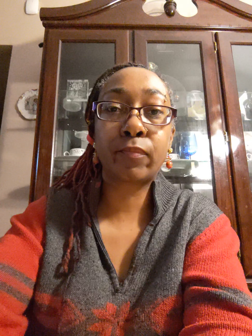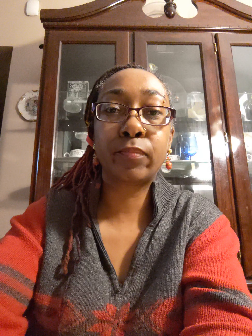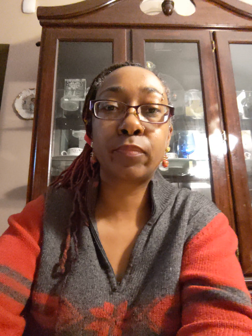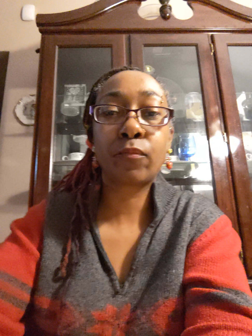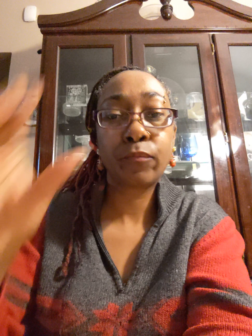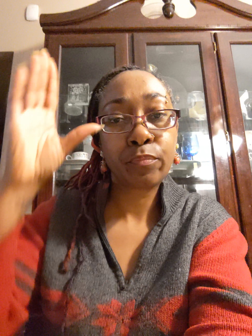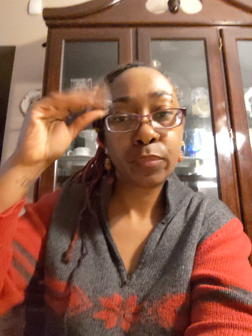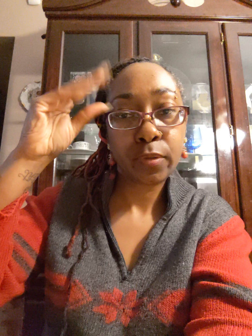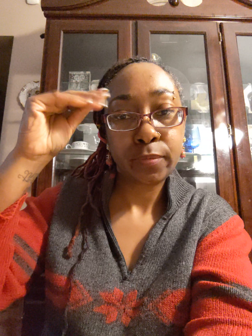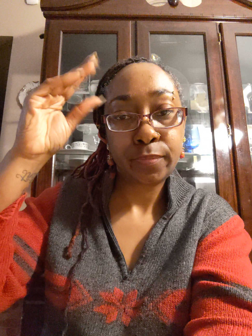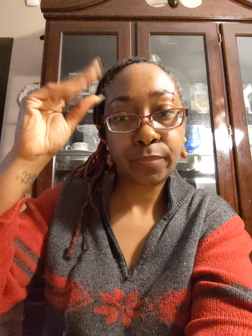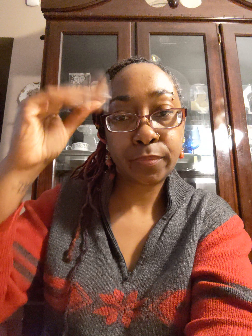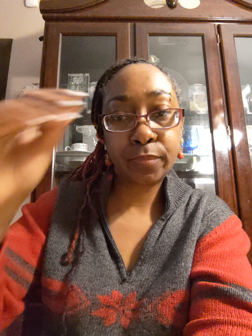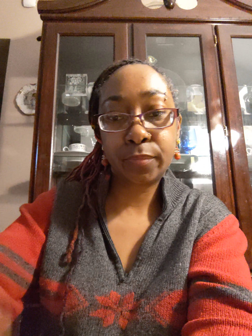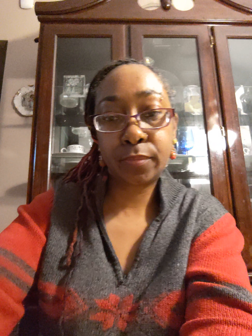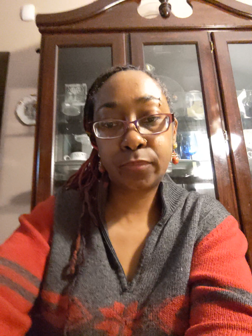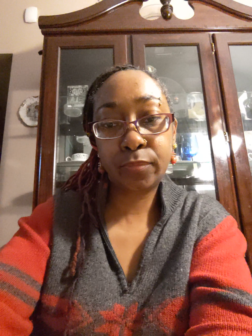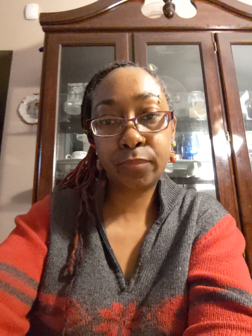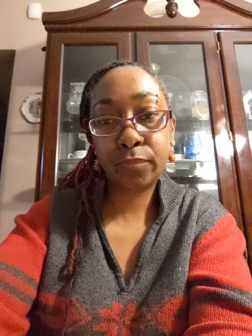boy